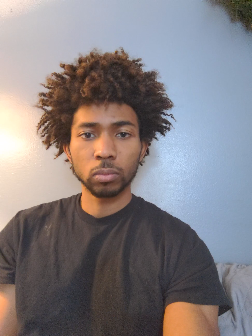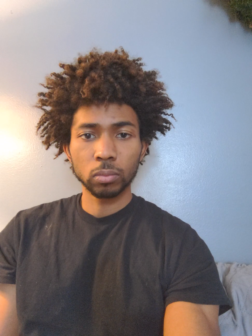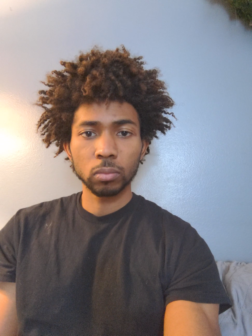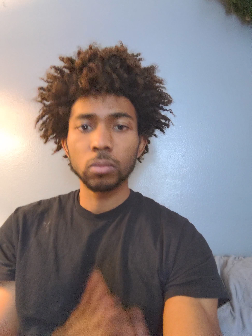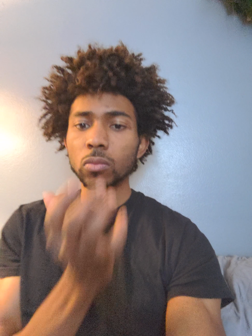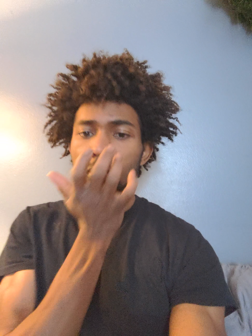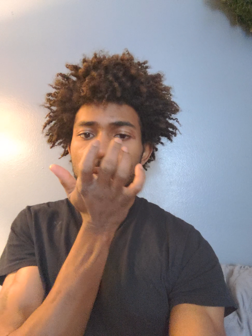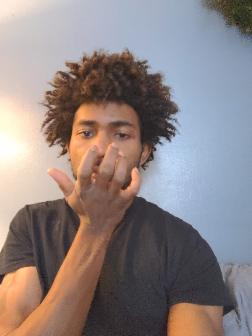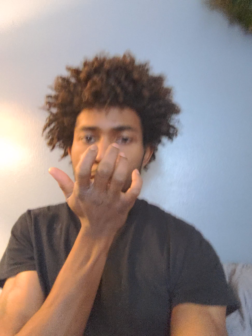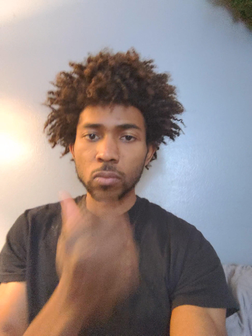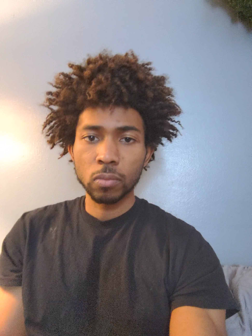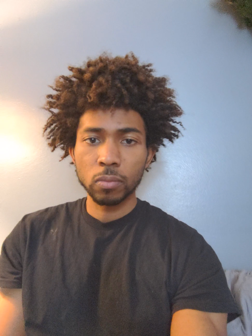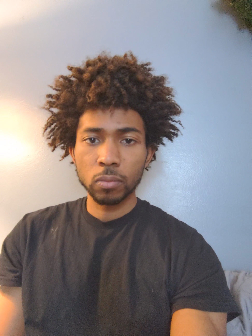grass